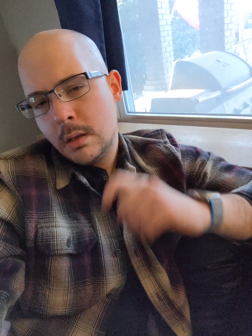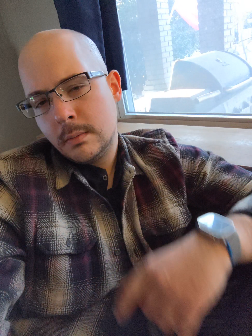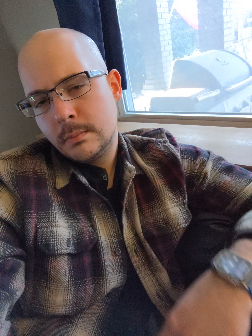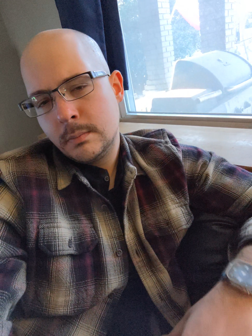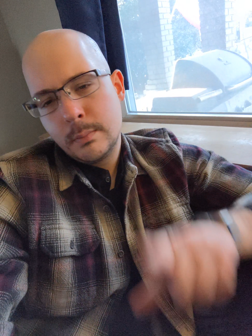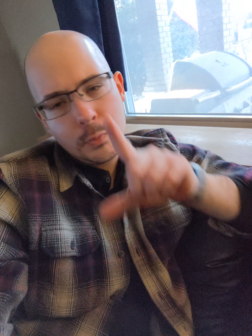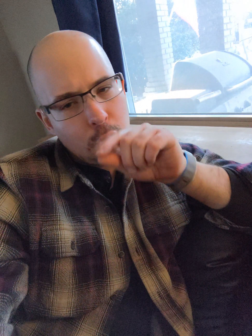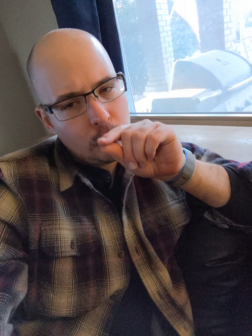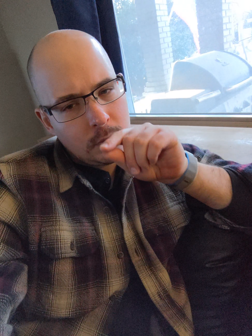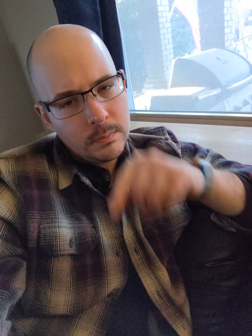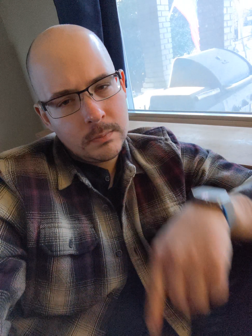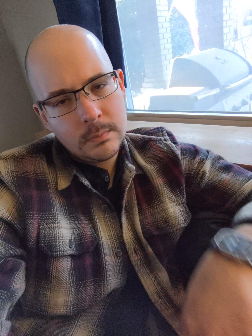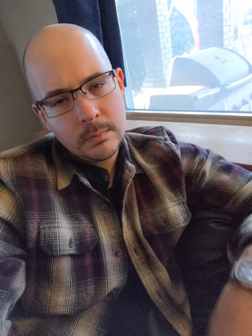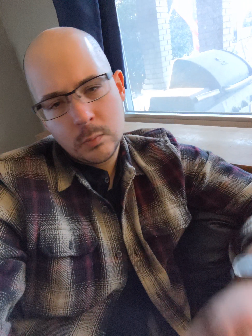bird